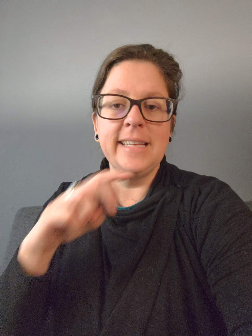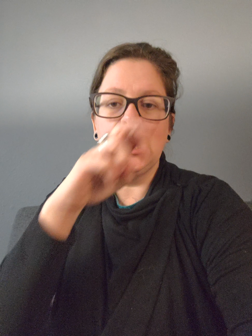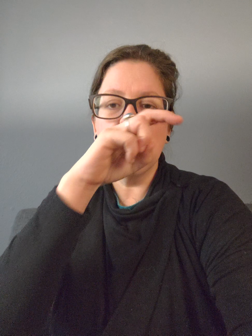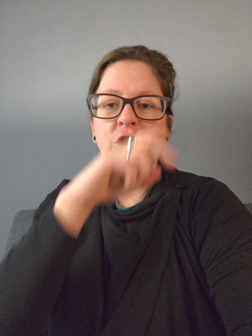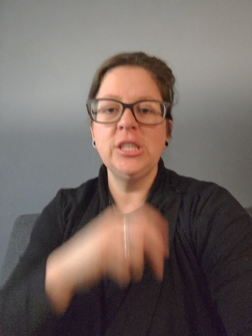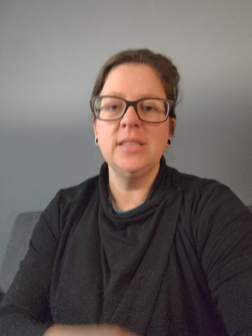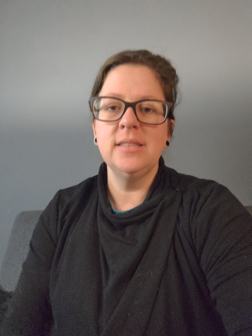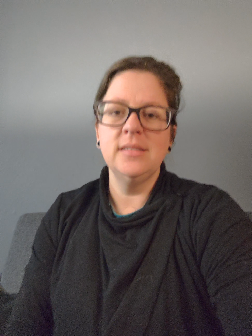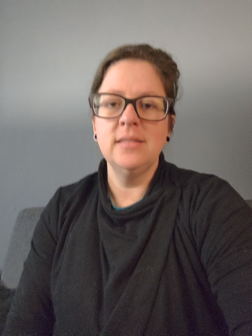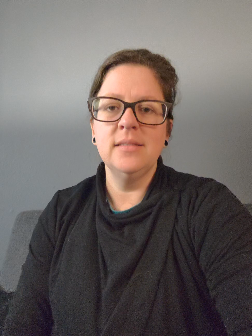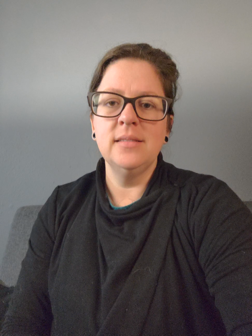stairs